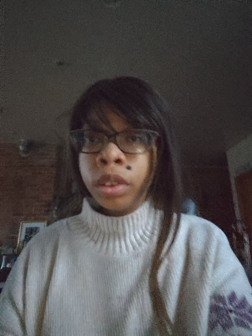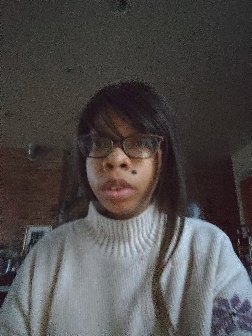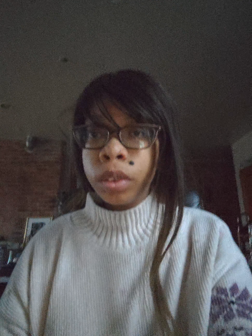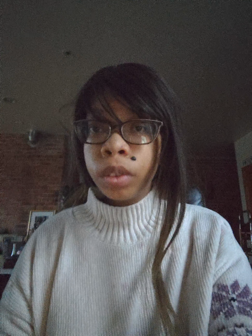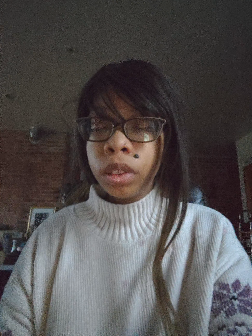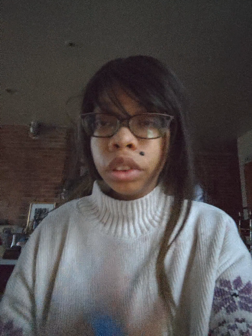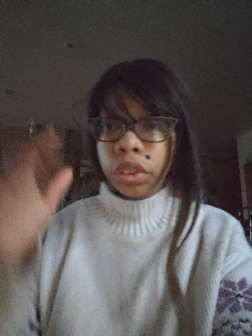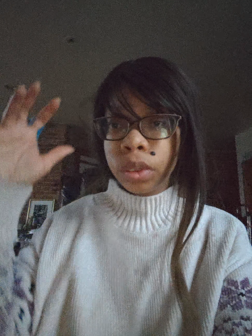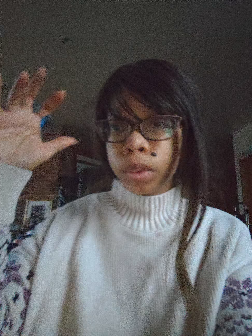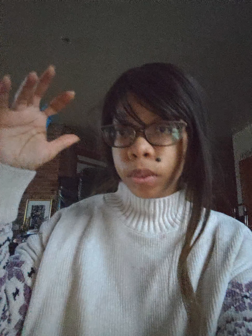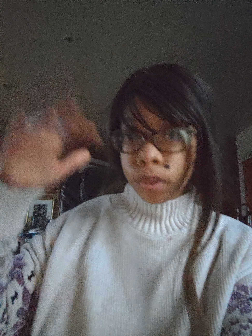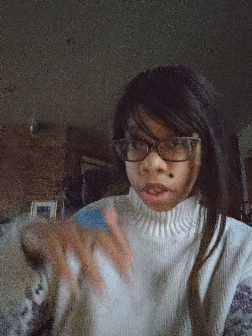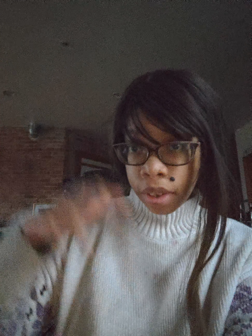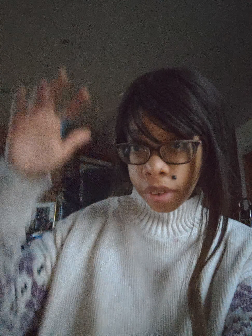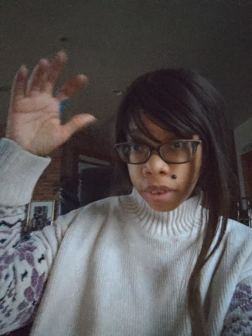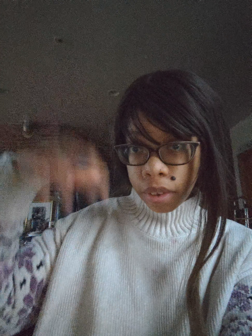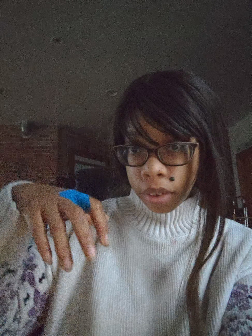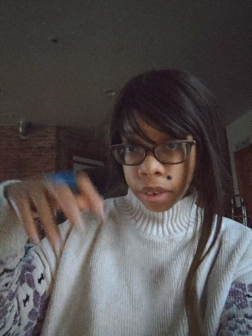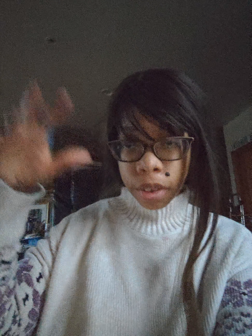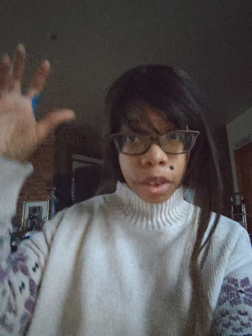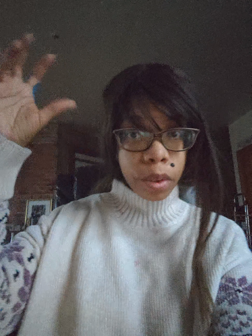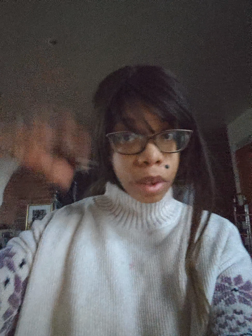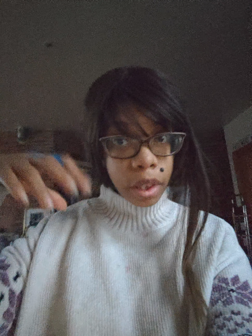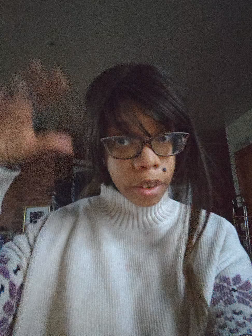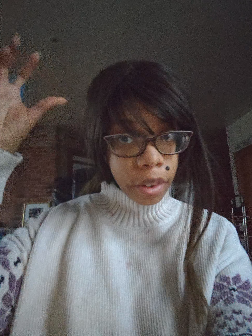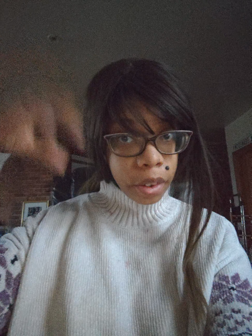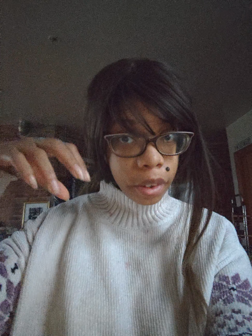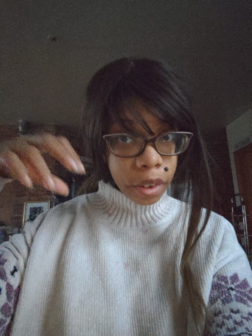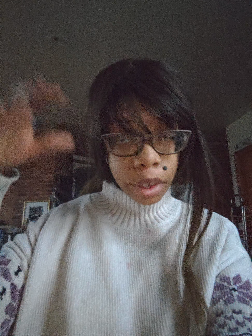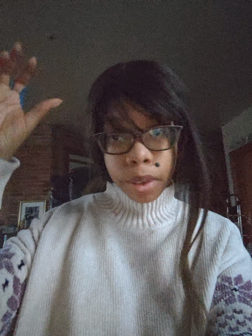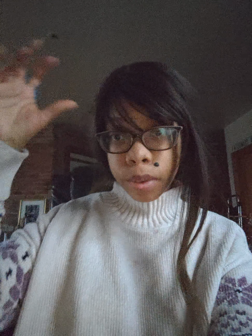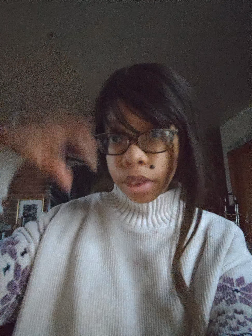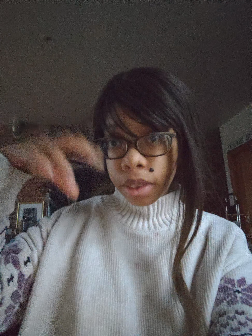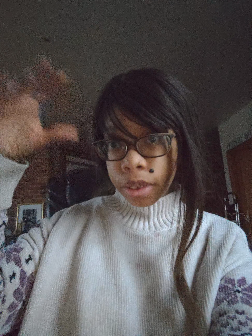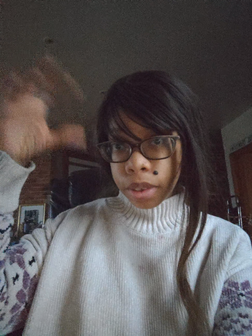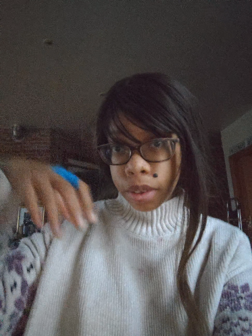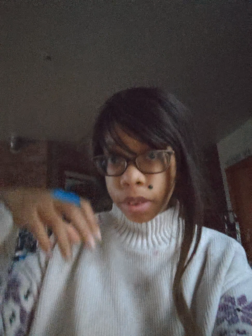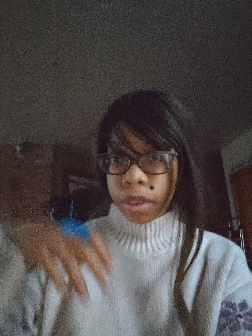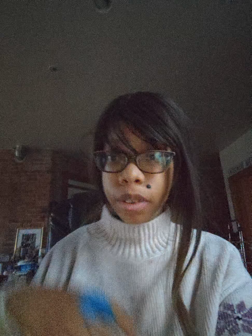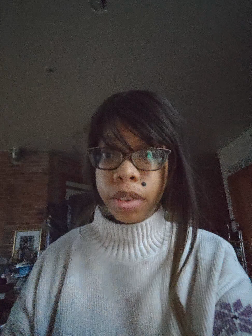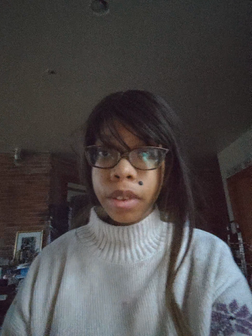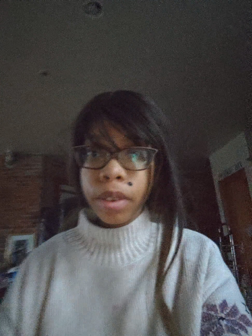rain